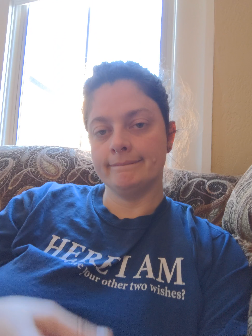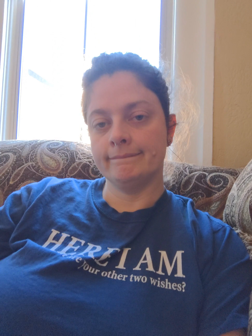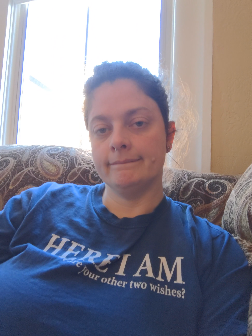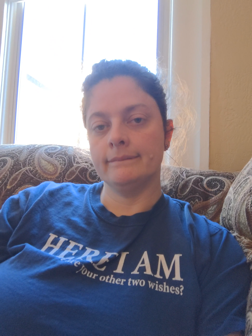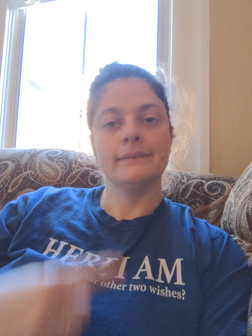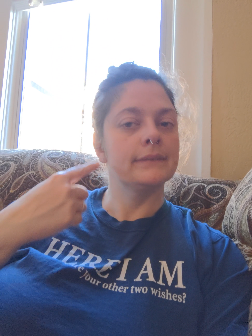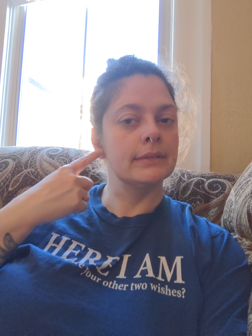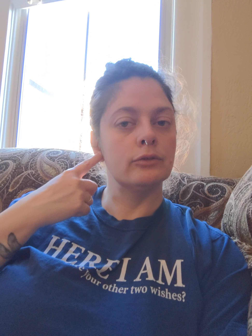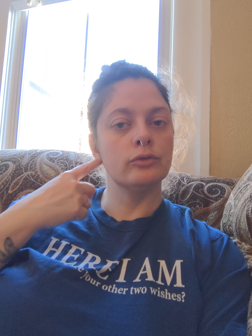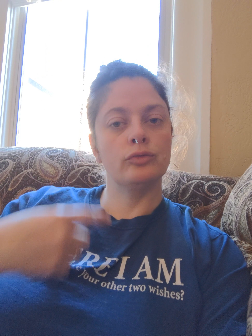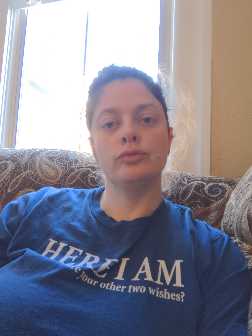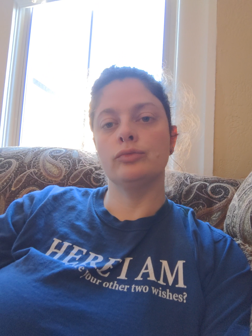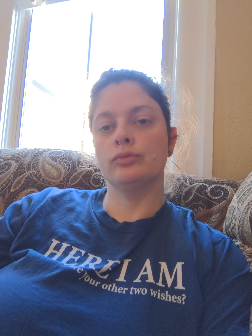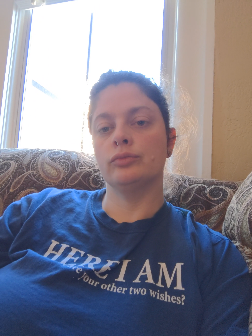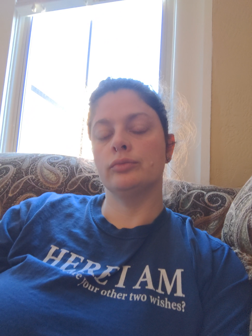ear